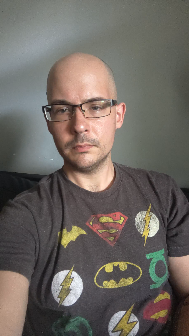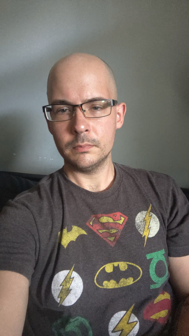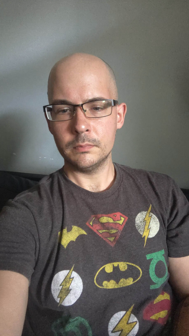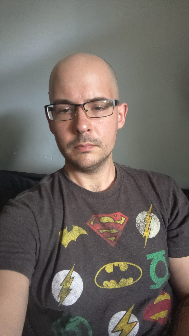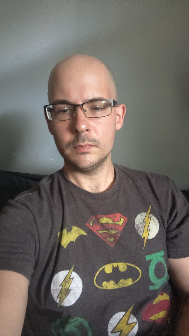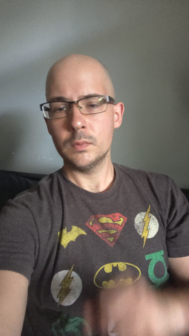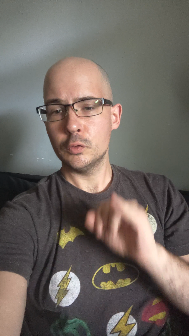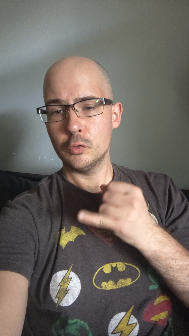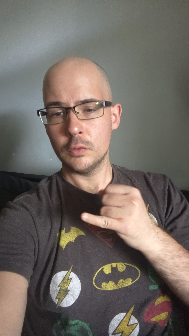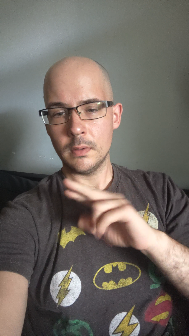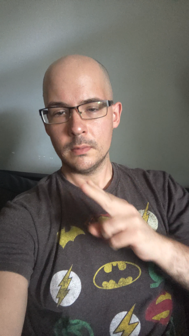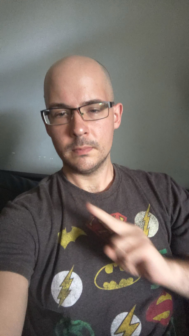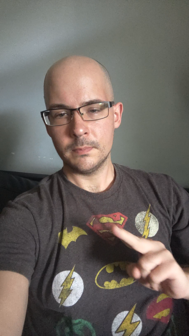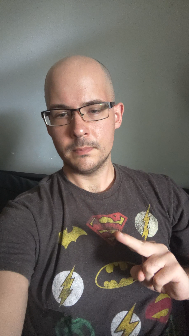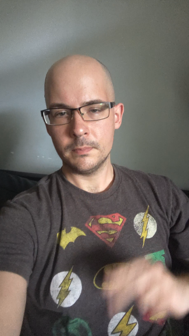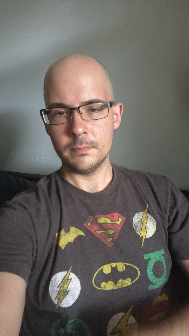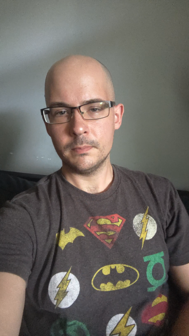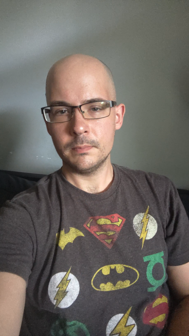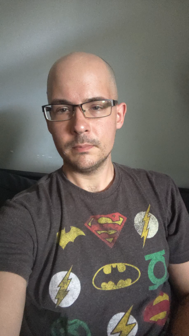jelly